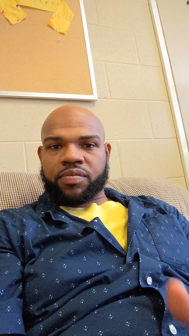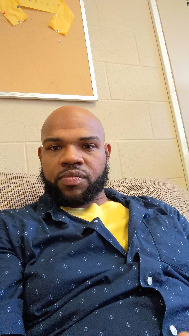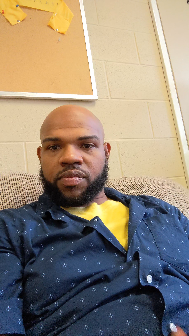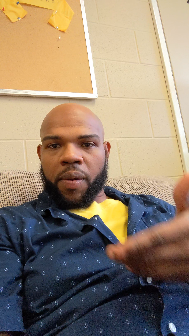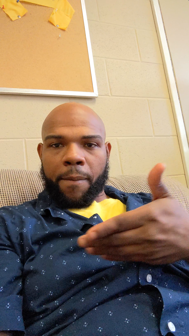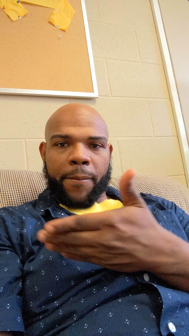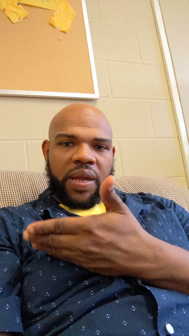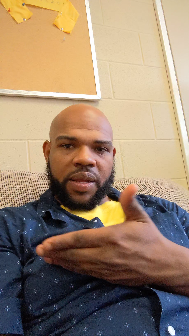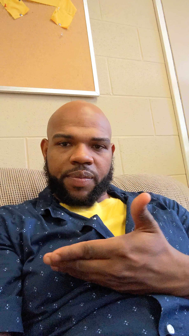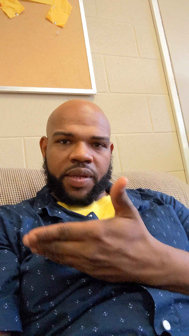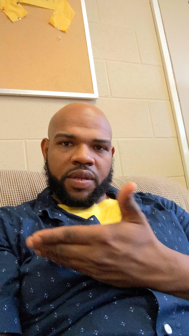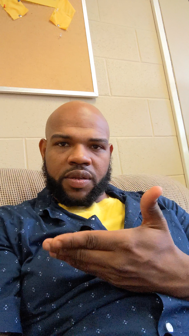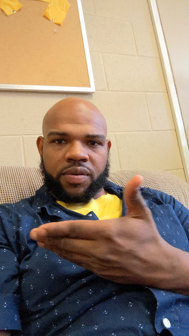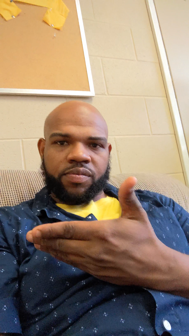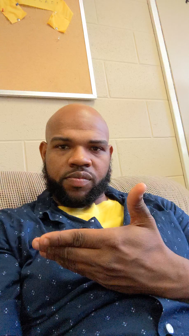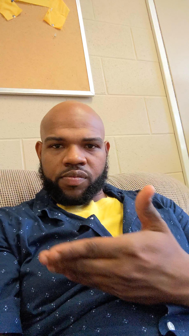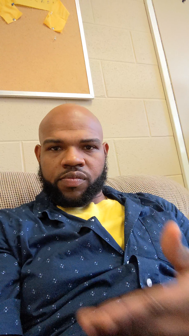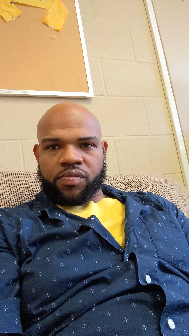baby